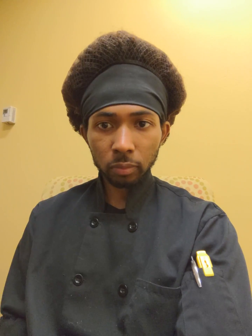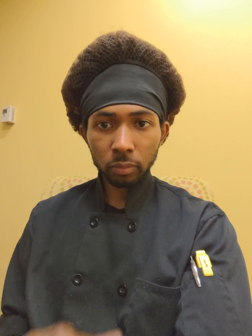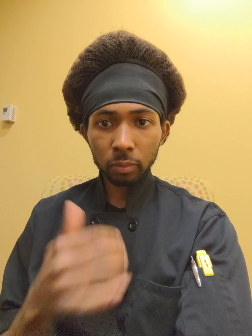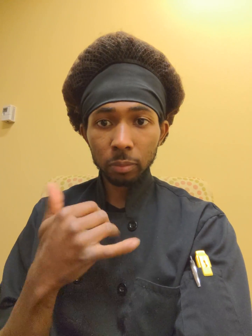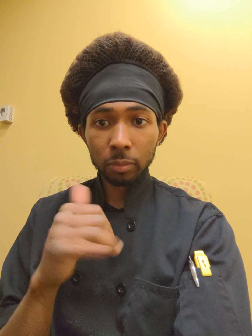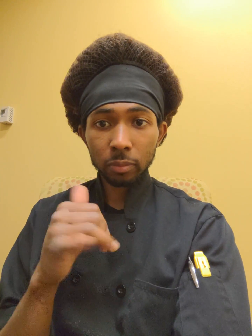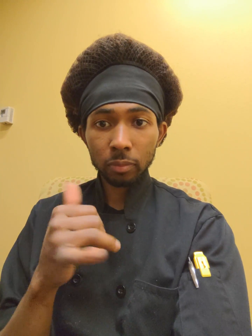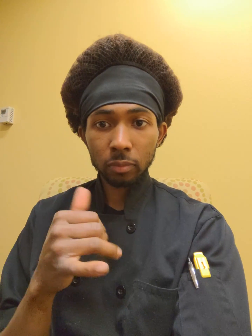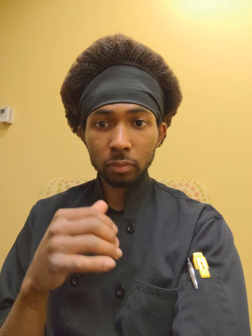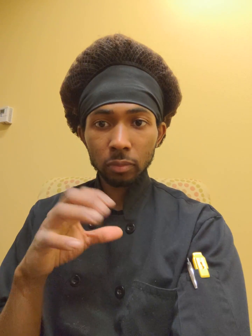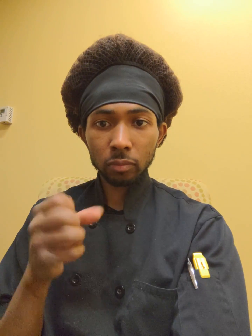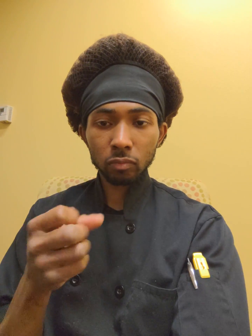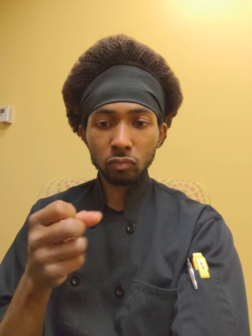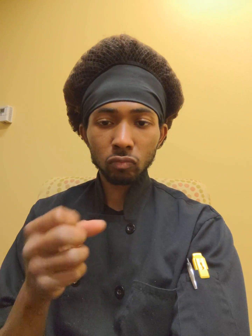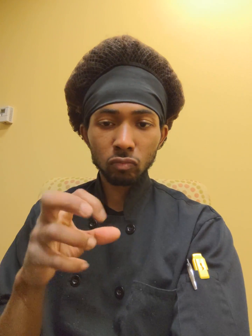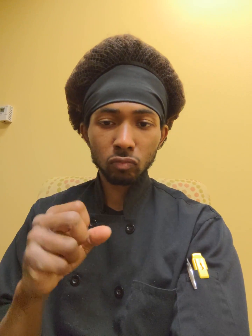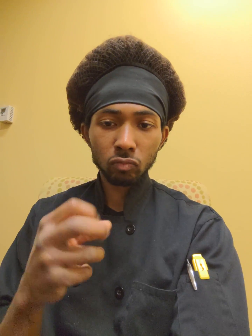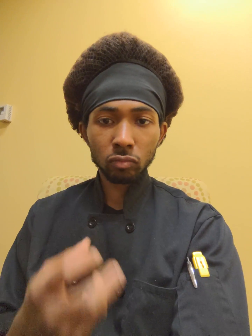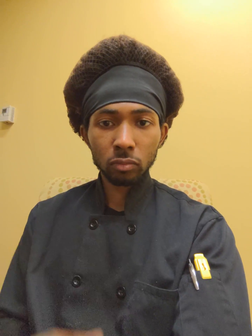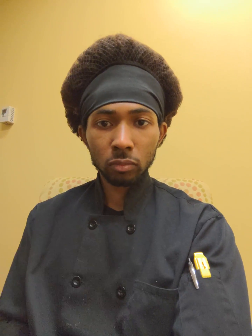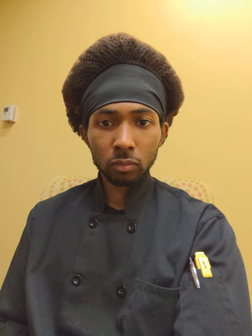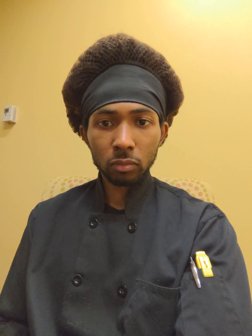play dough